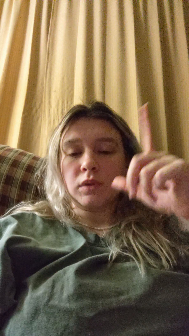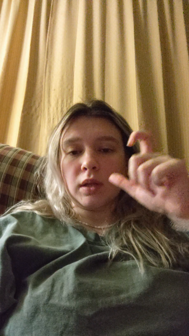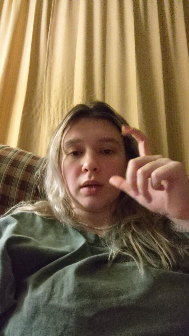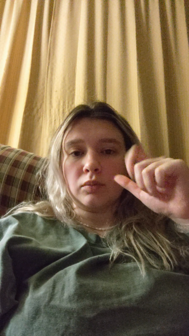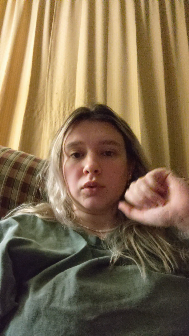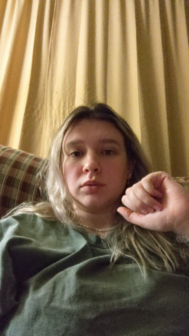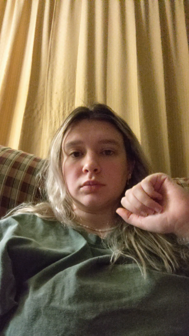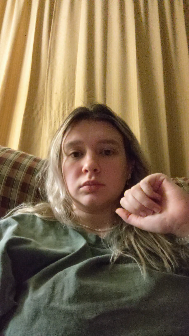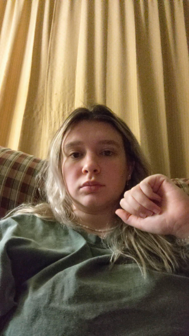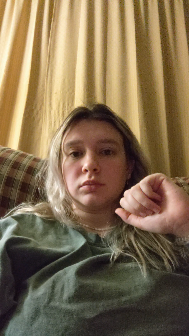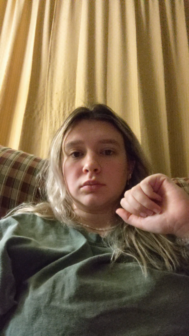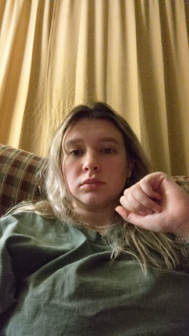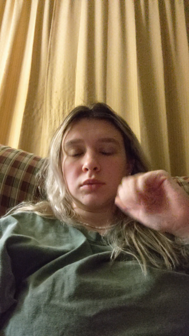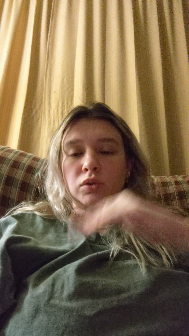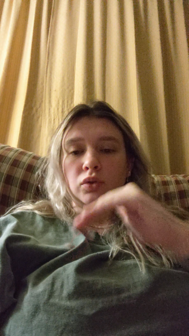doctor